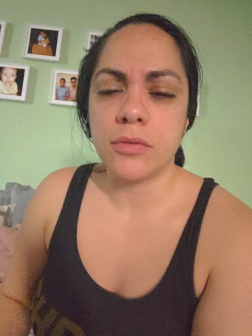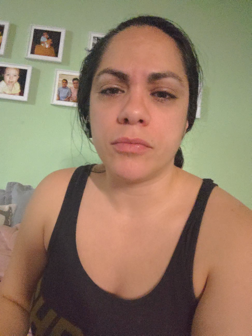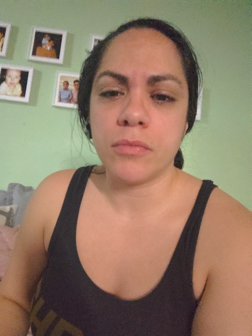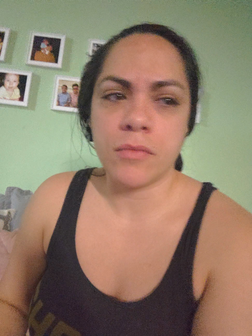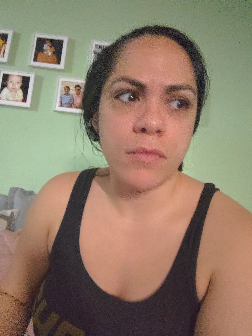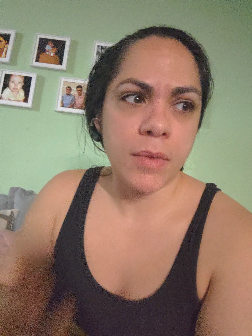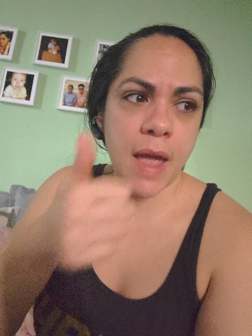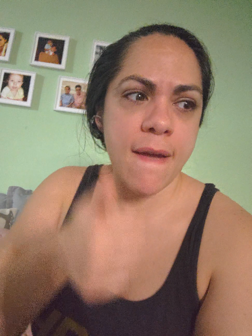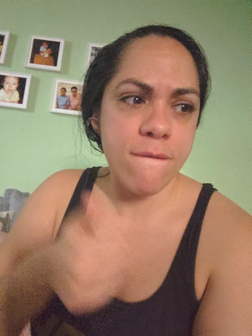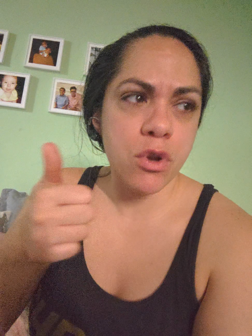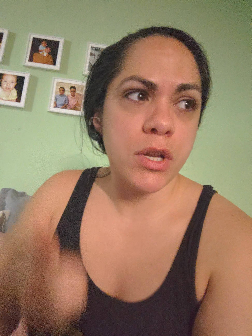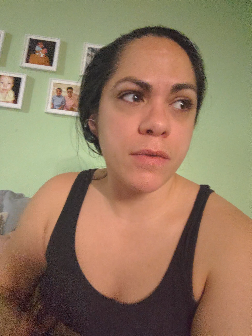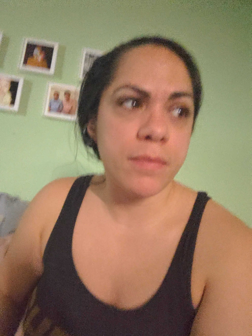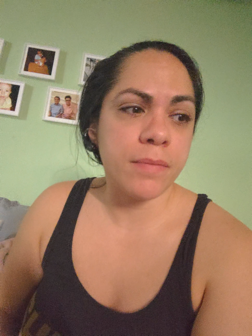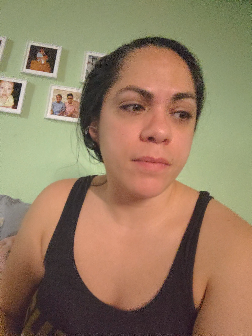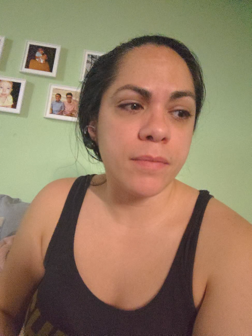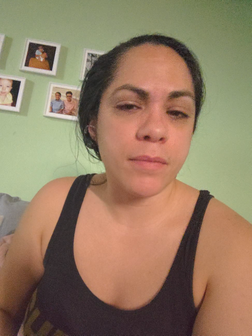every